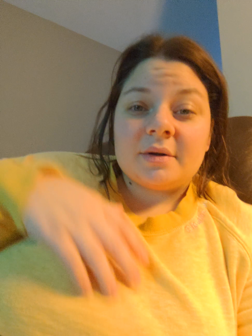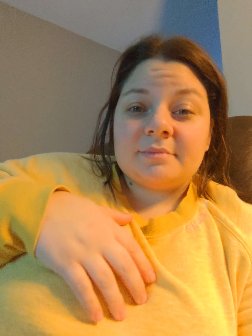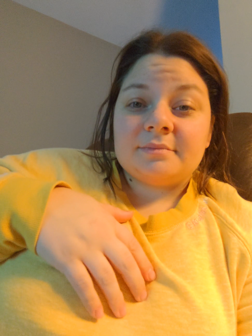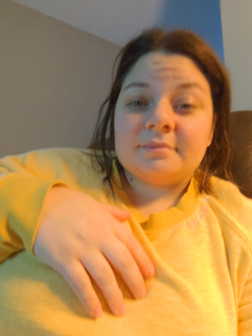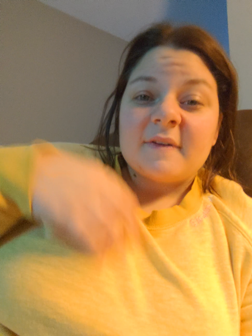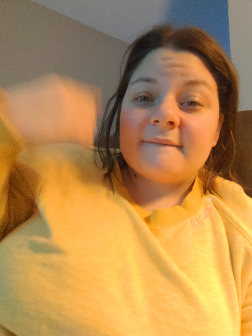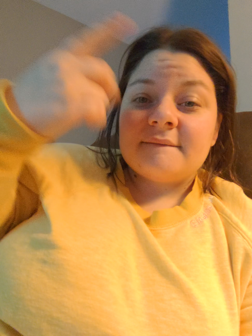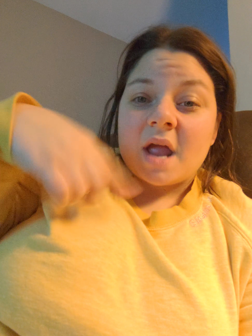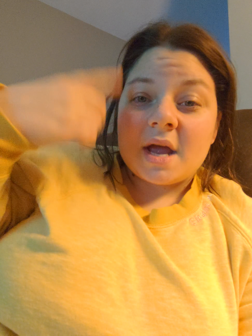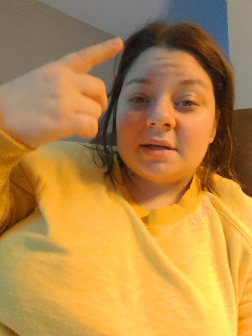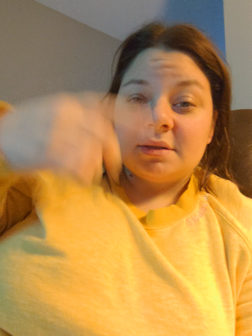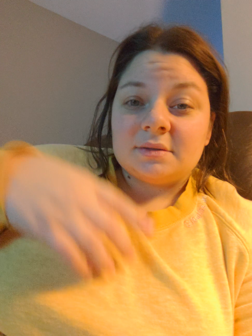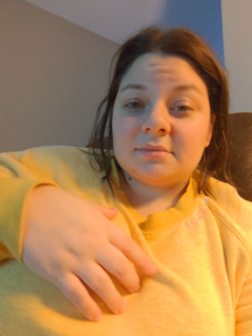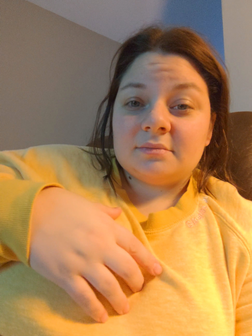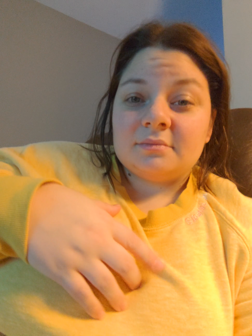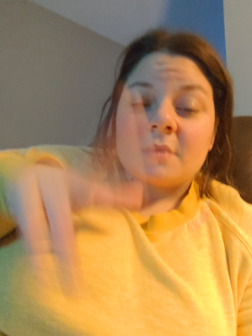face